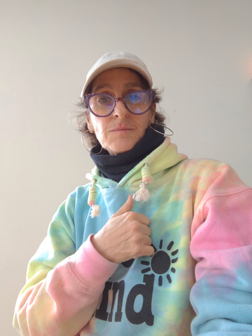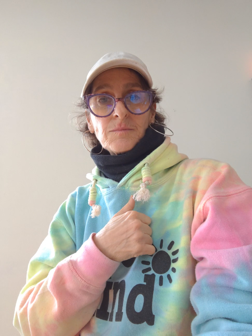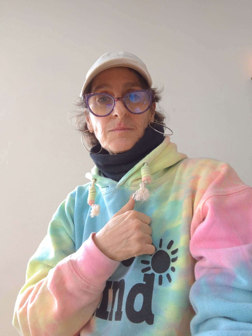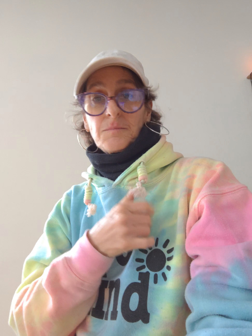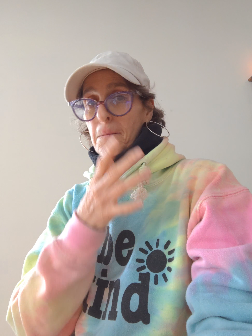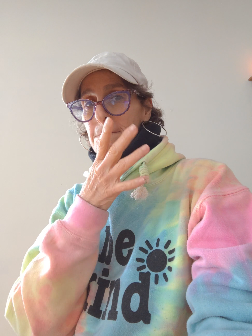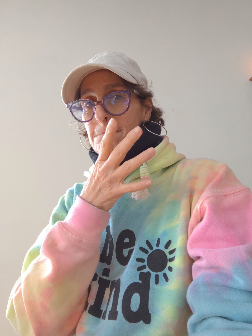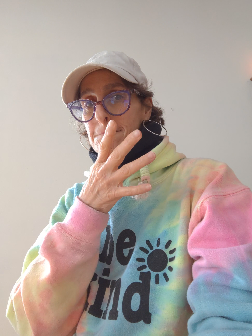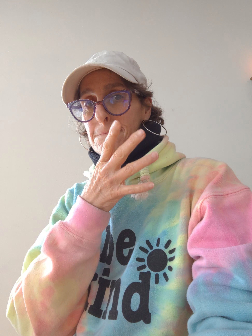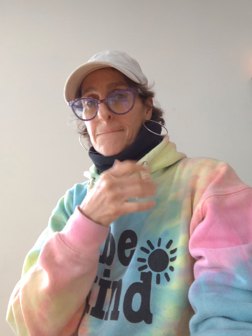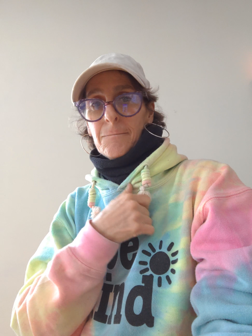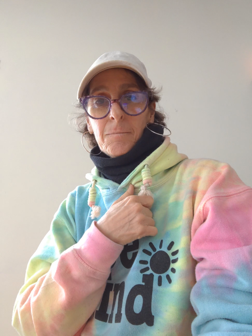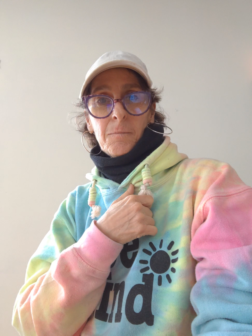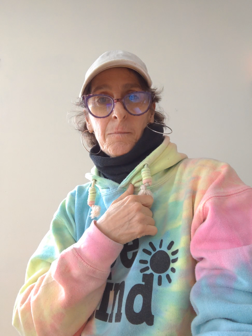mom